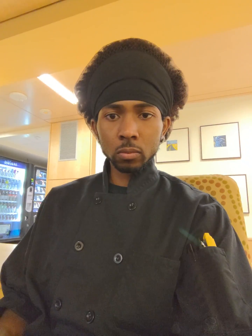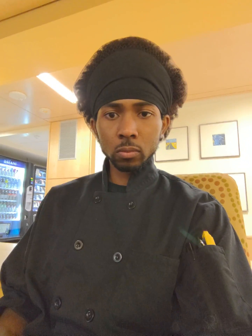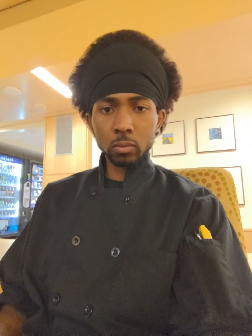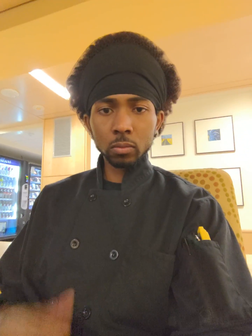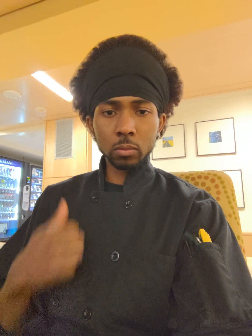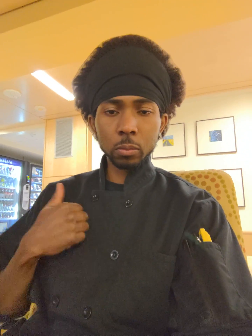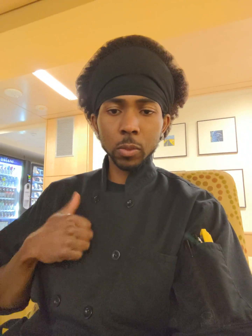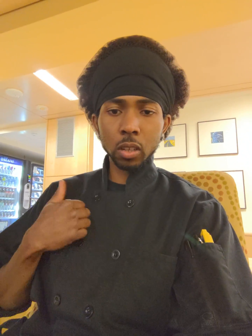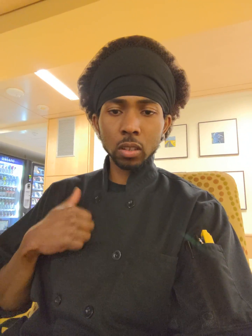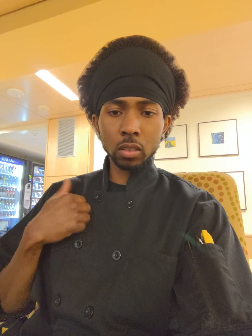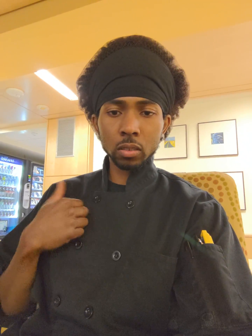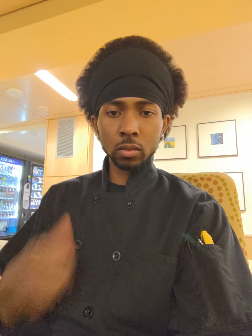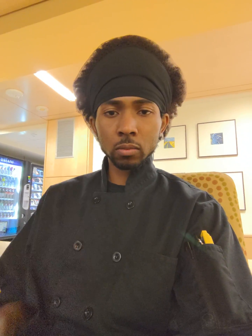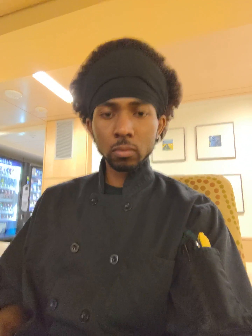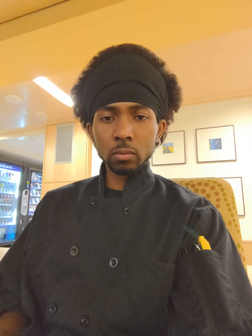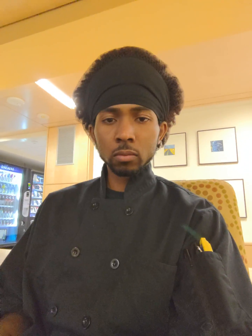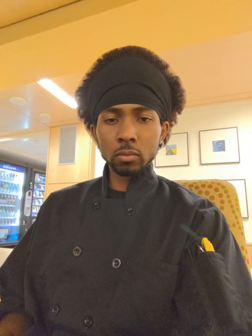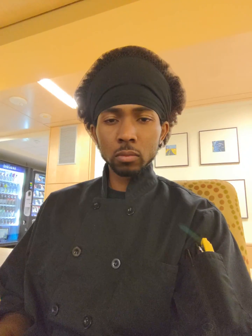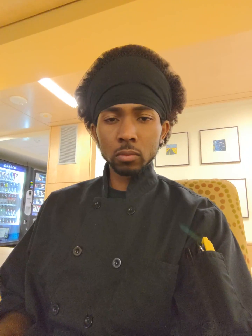bathtub